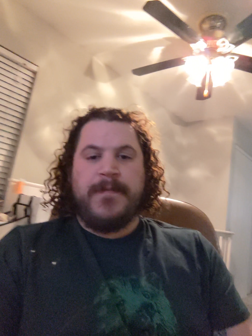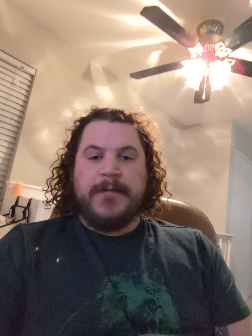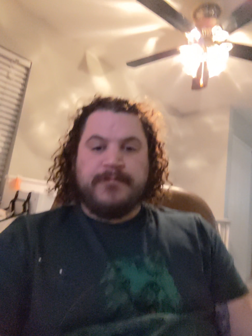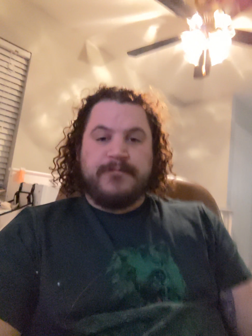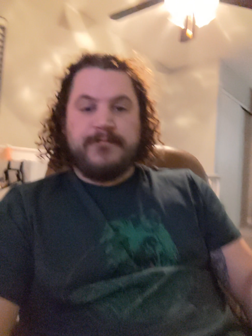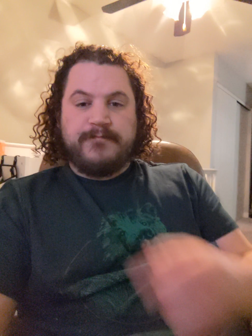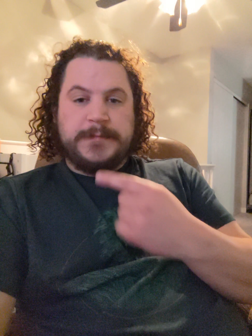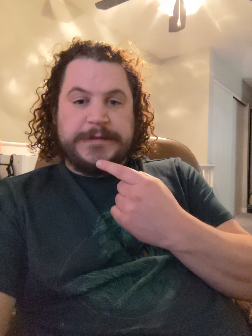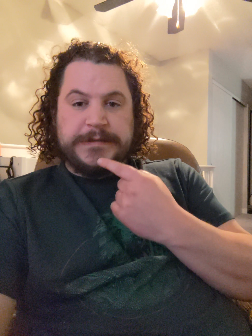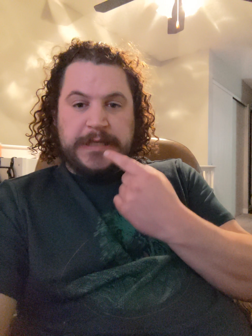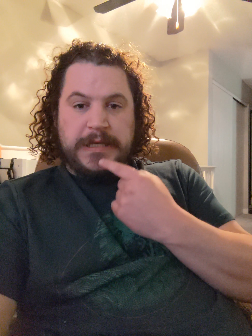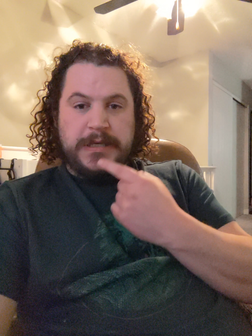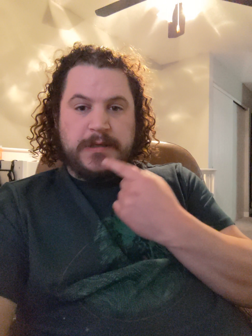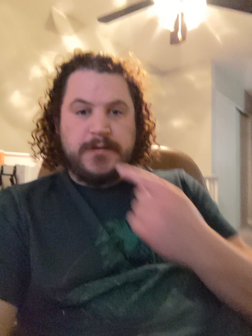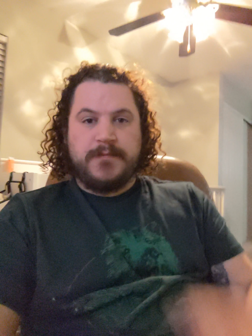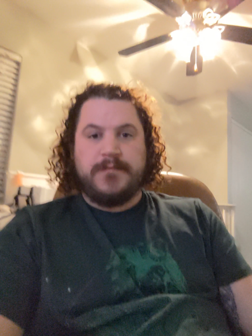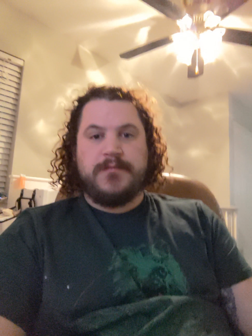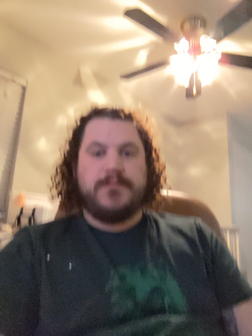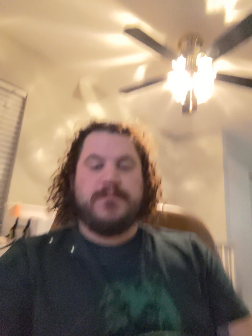say